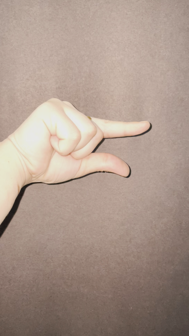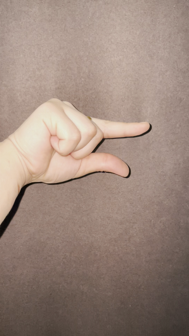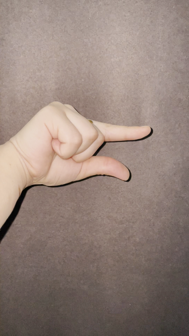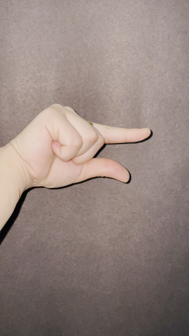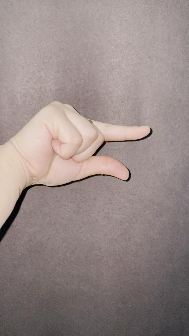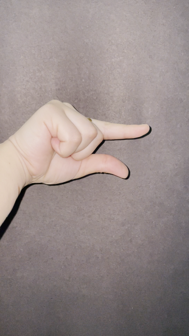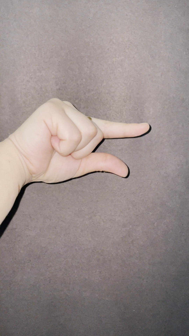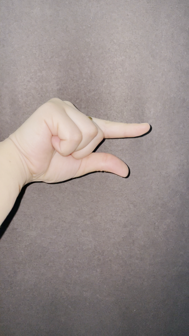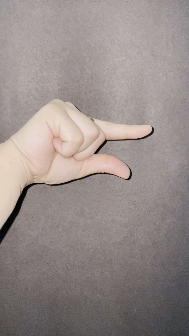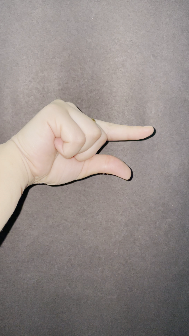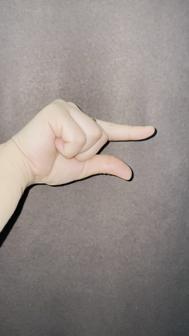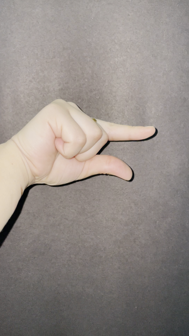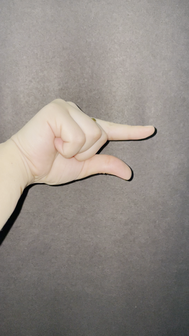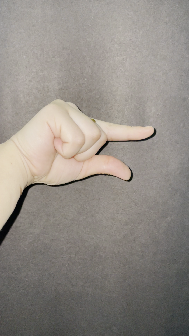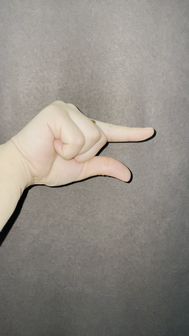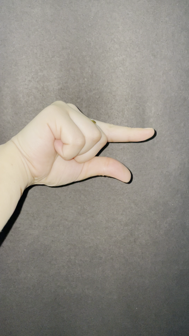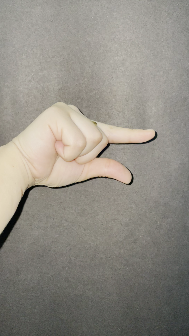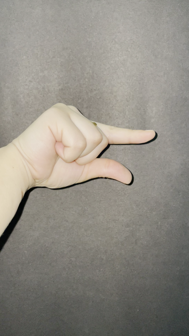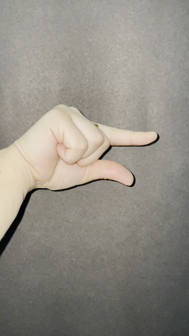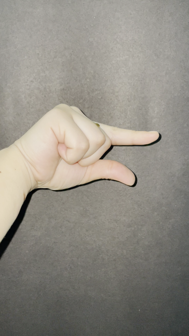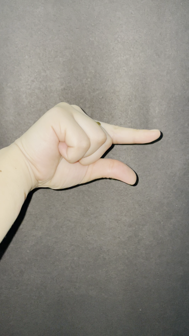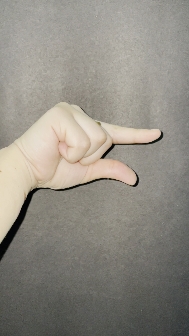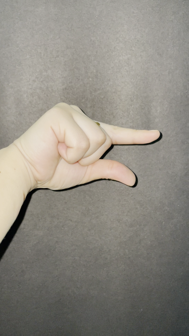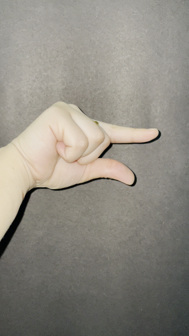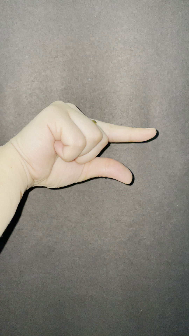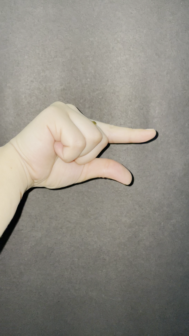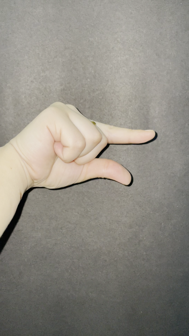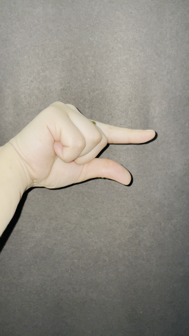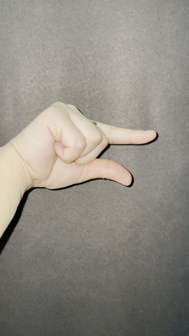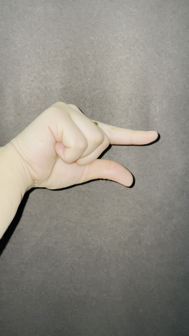ञ